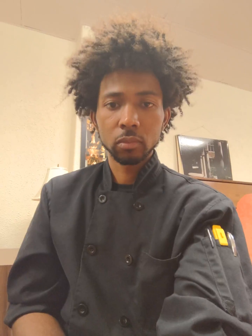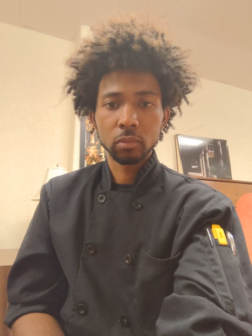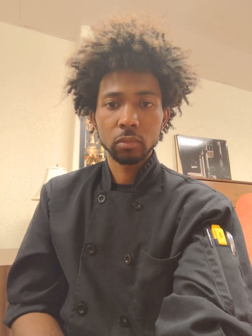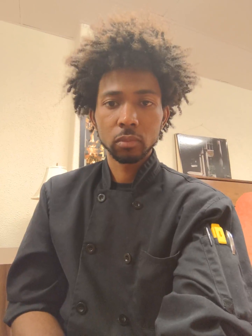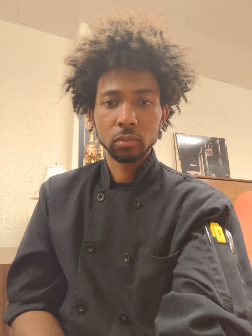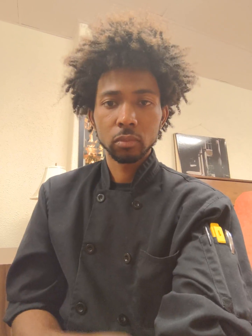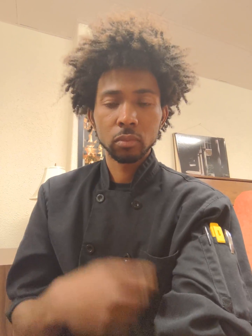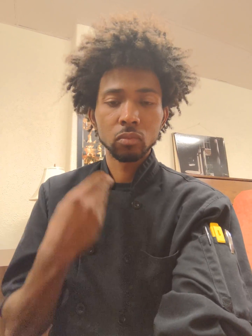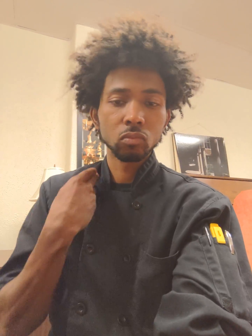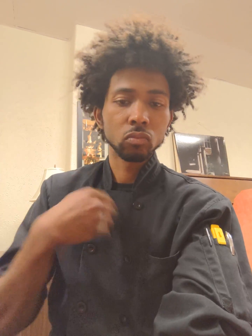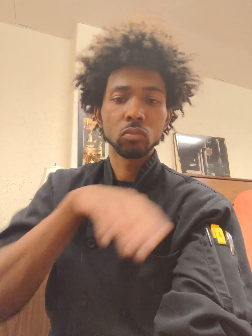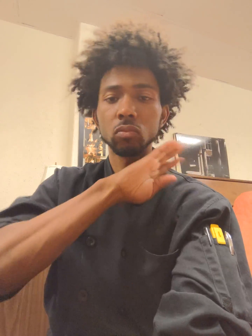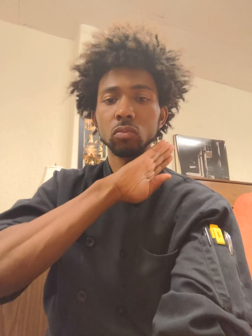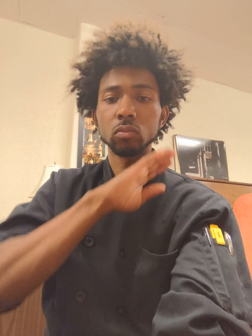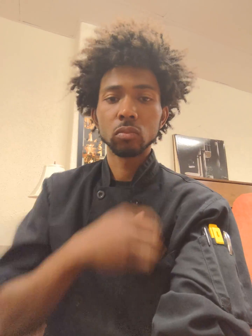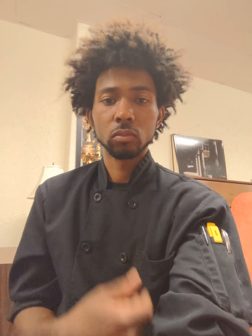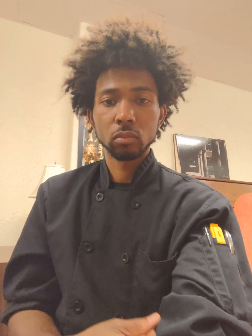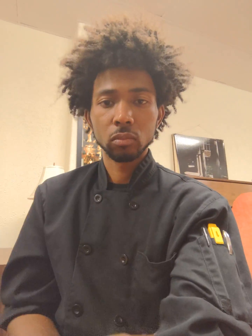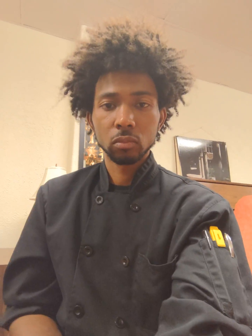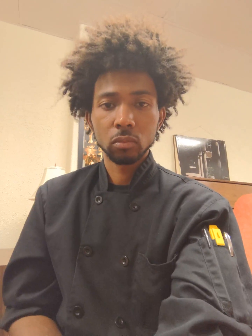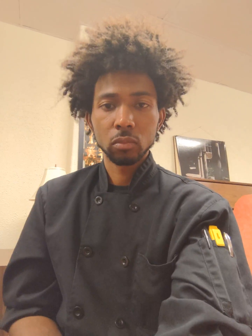scarf